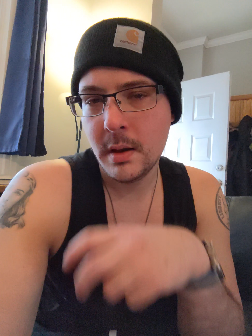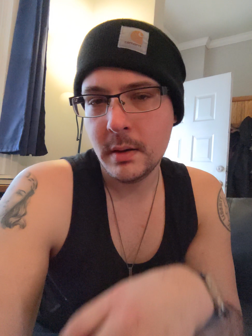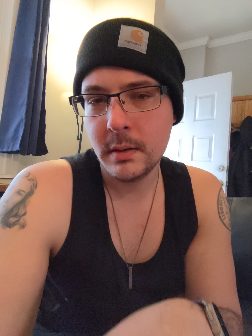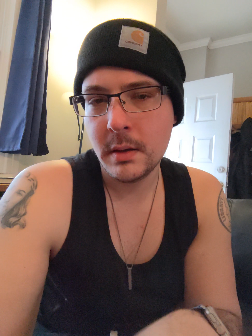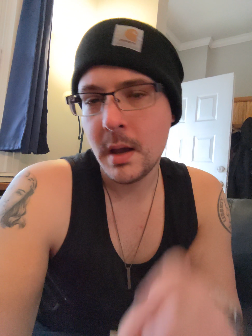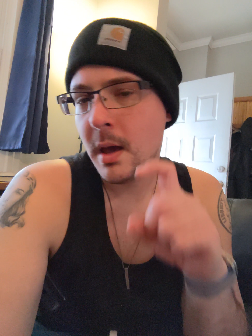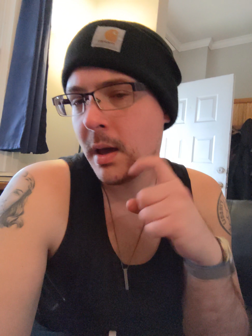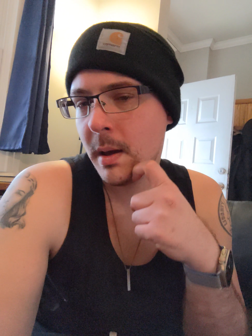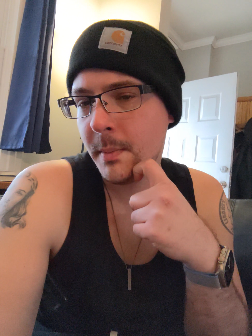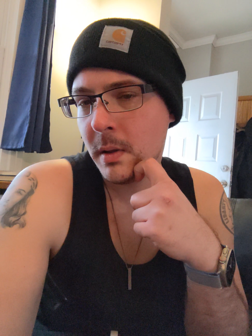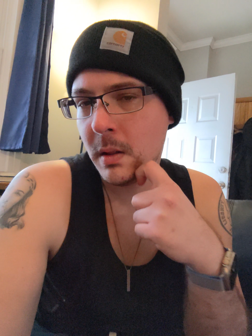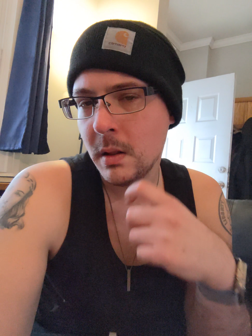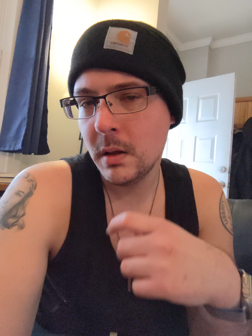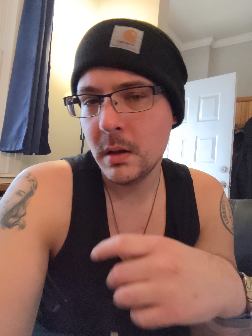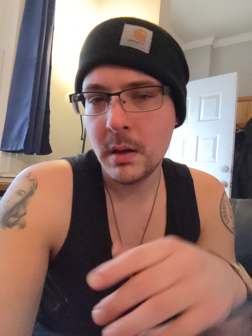apple